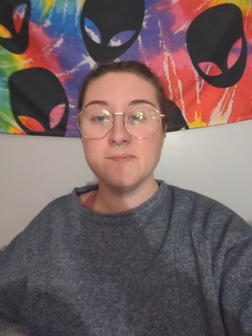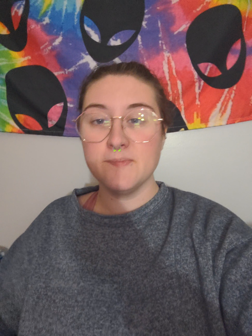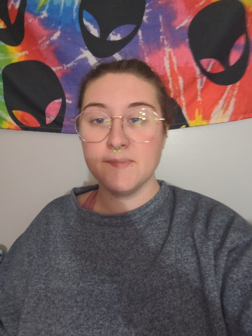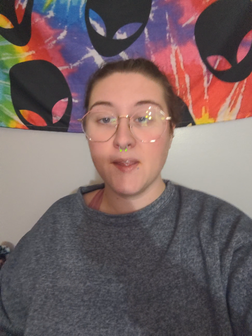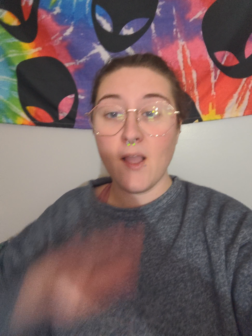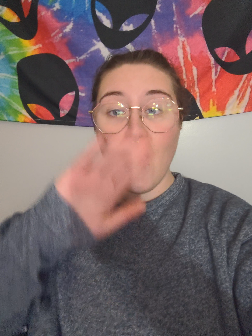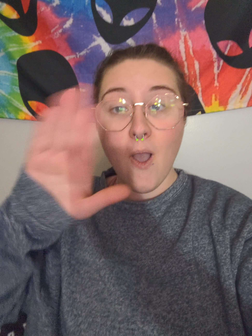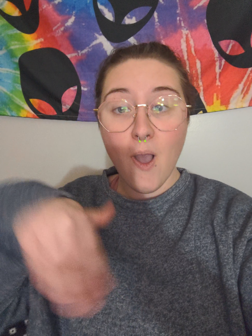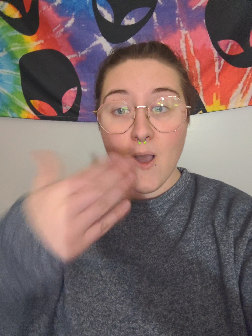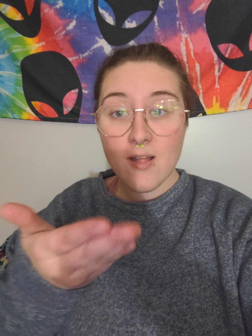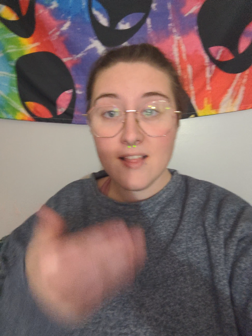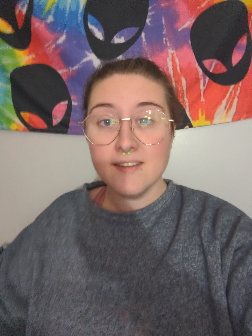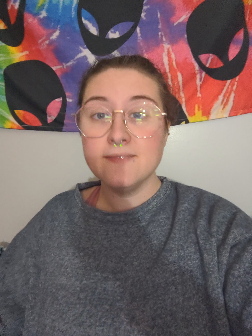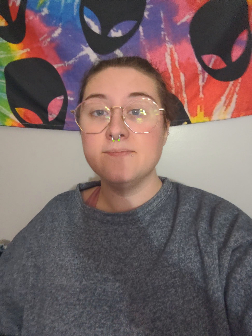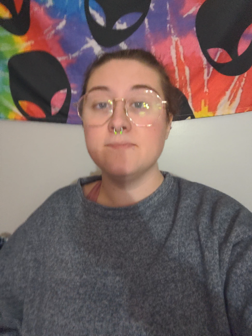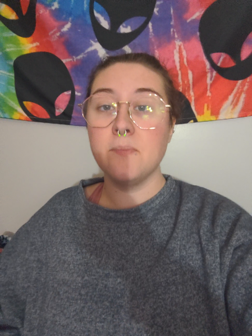all